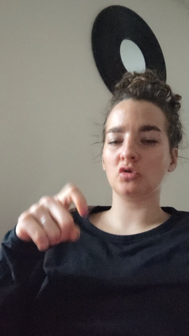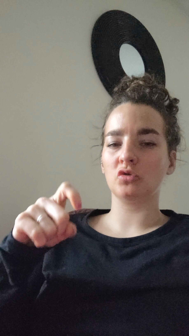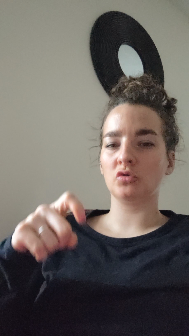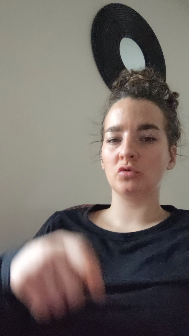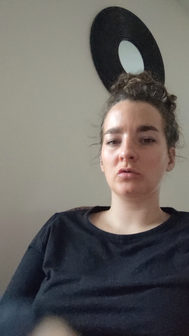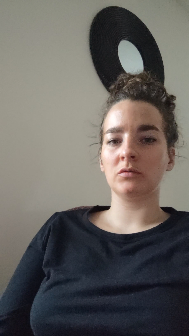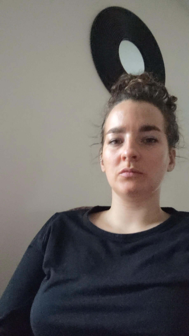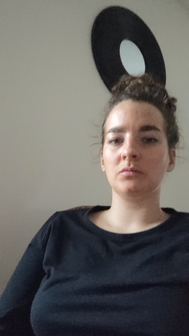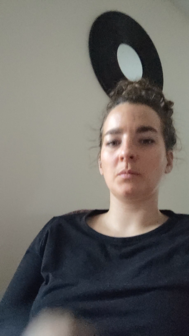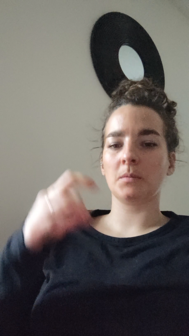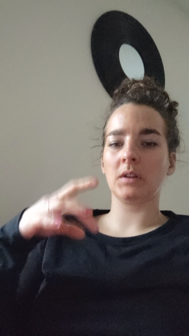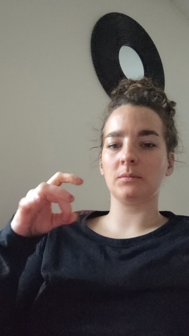pumpkin